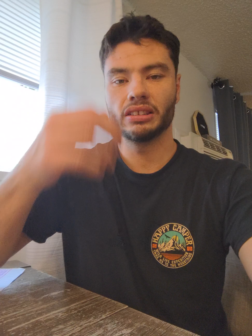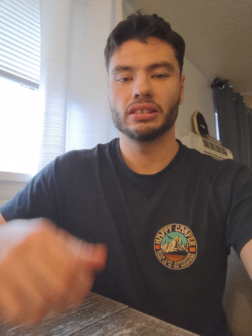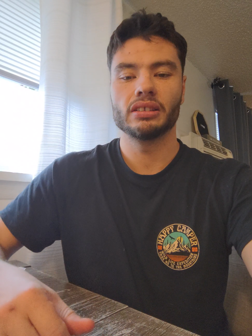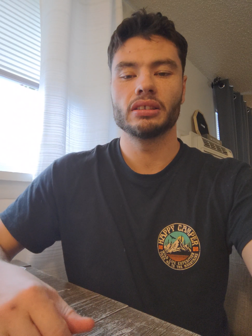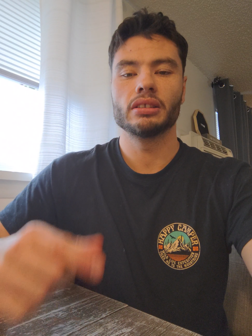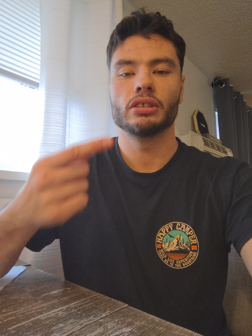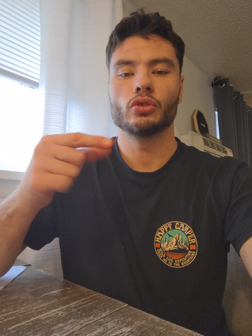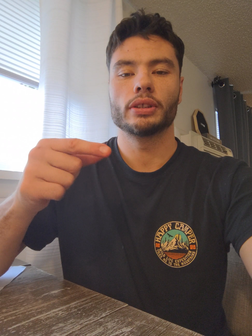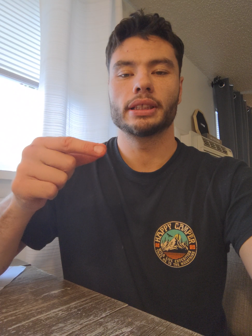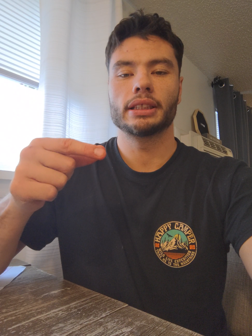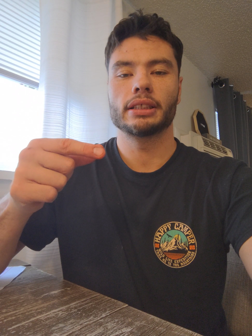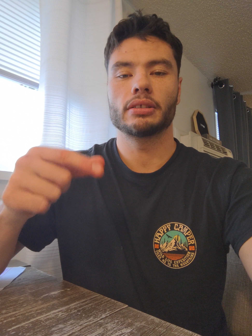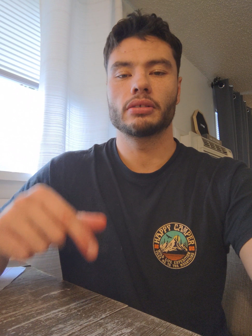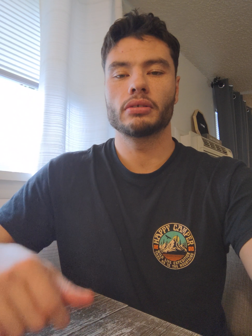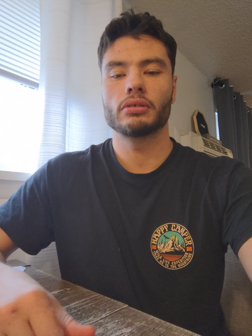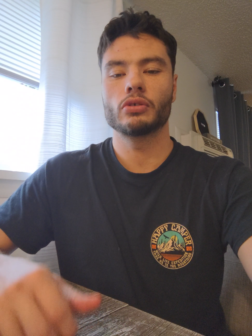green